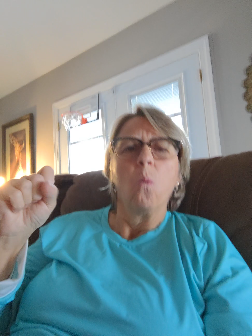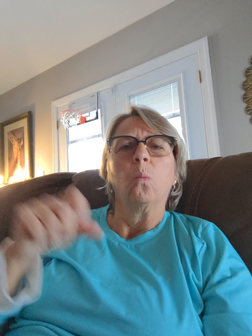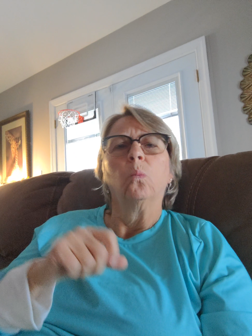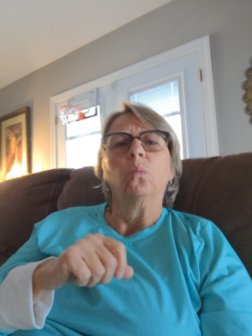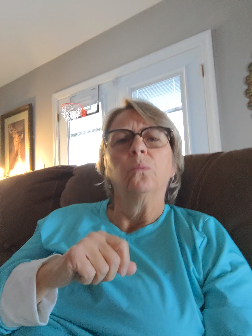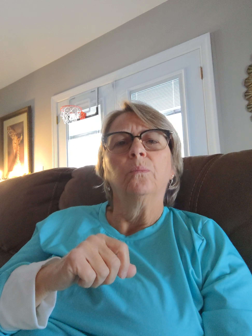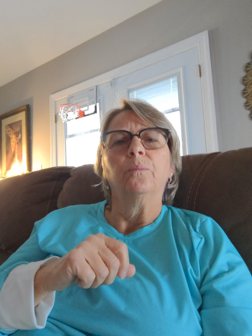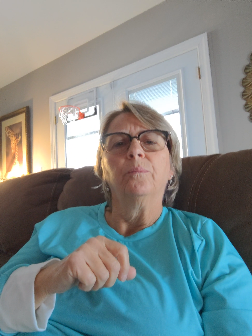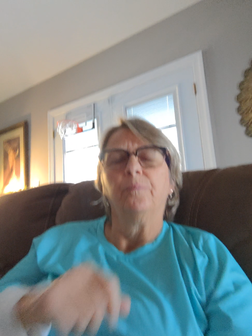loud